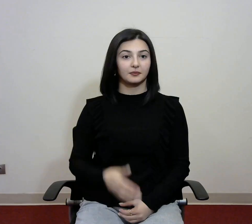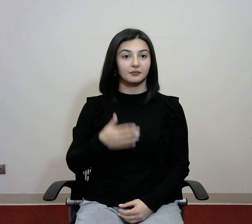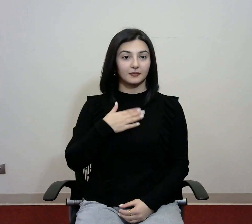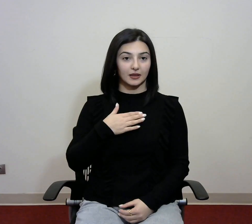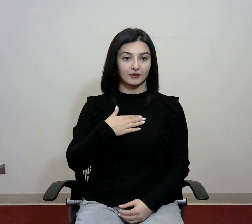mən